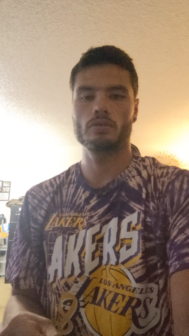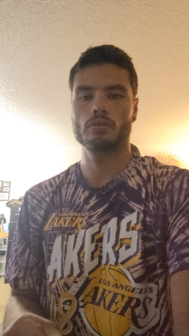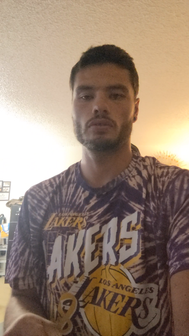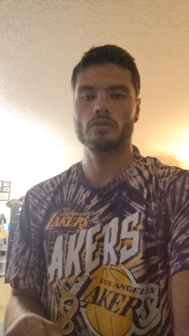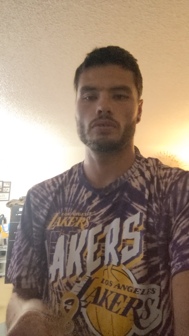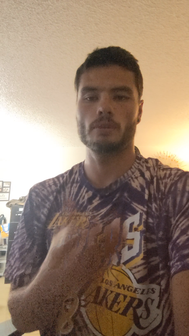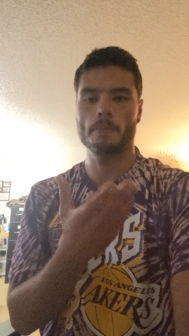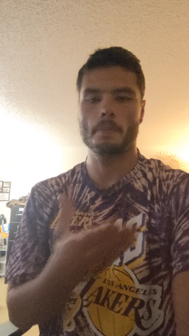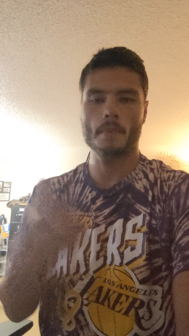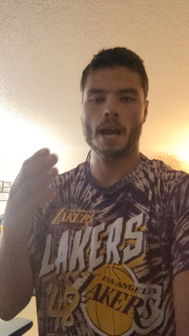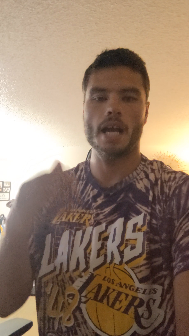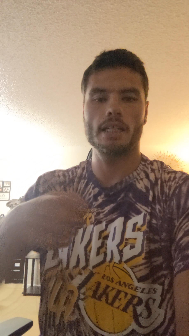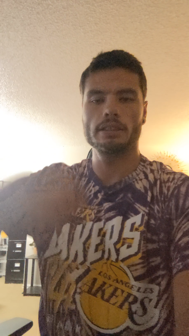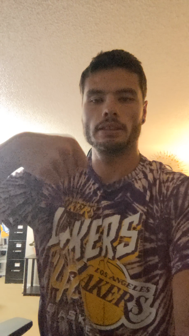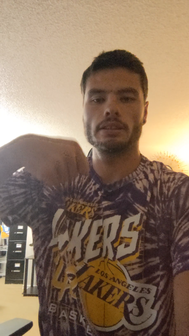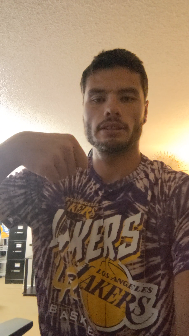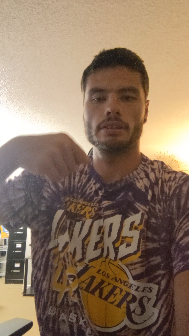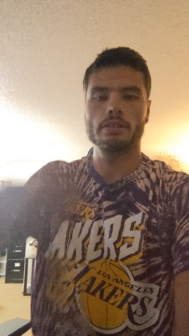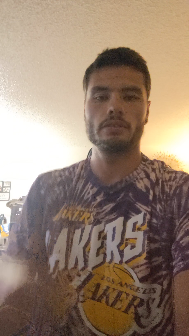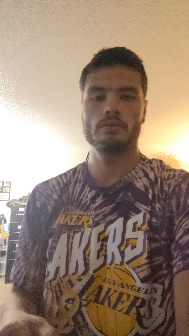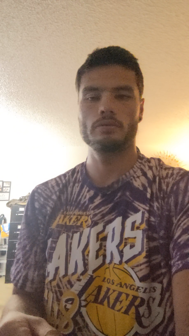basket